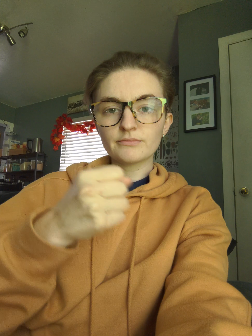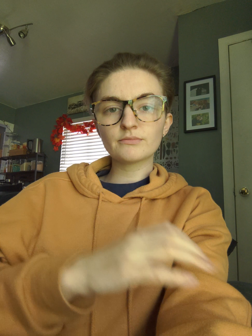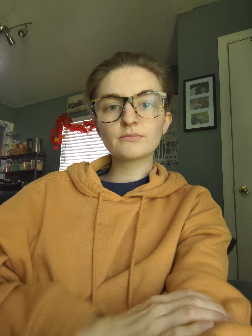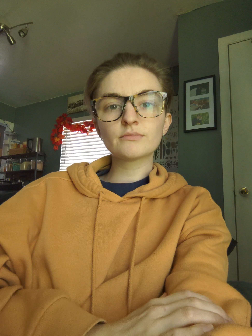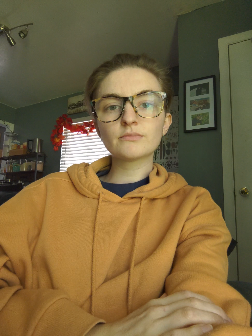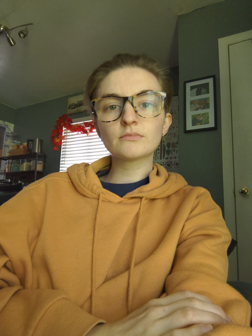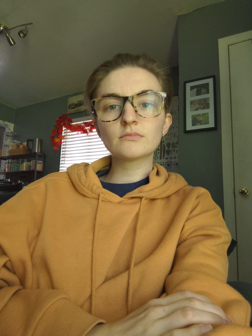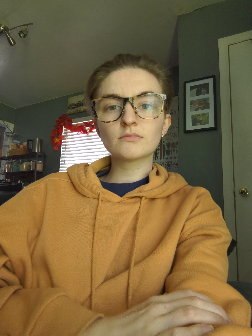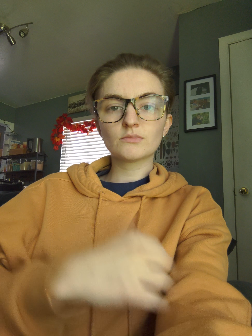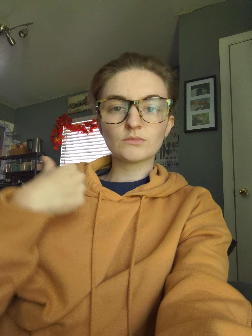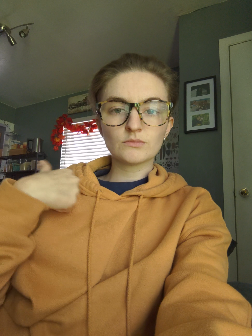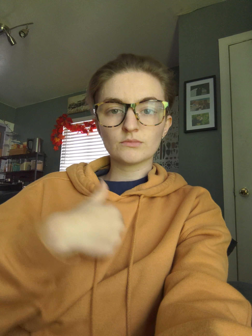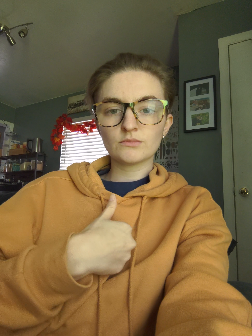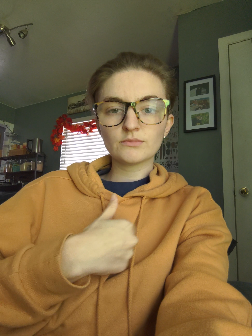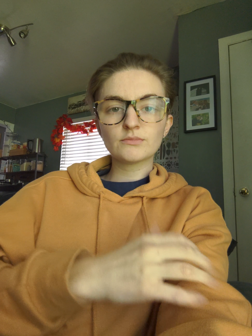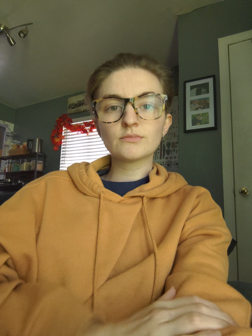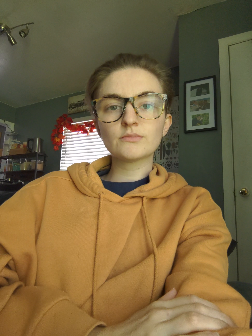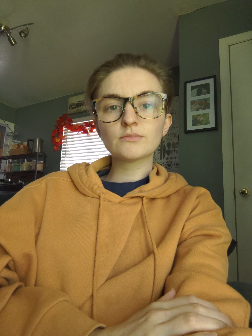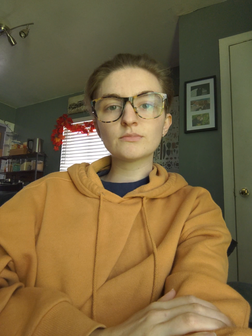coats